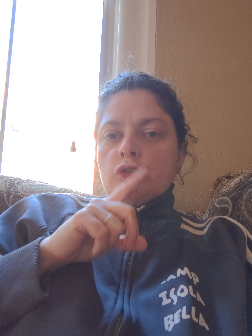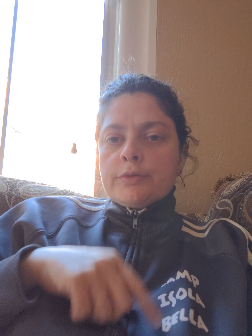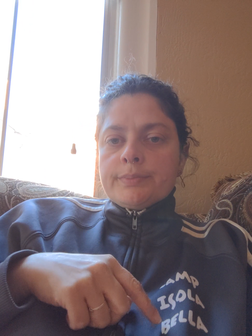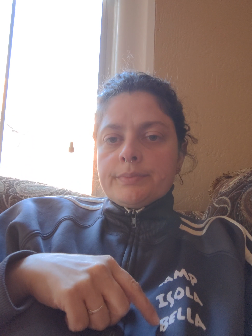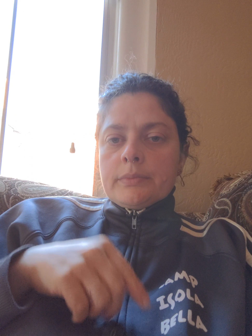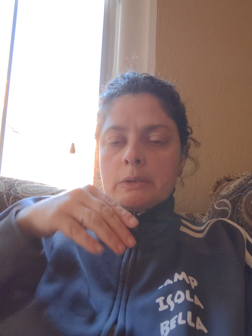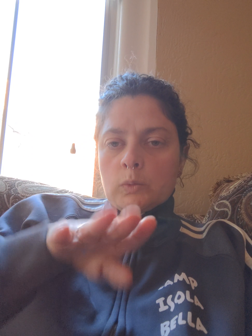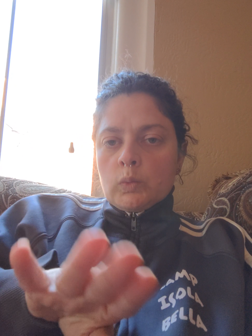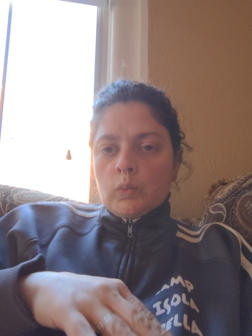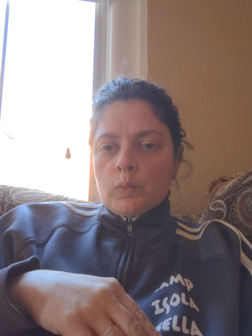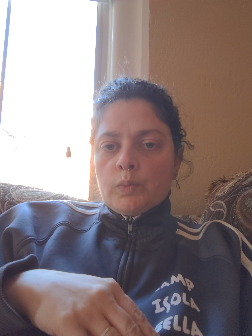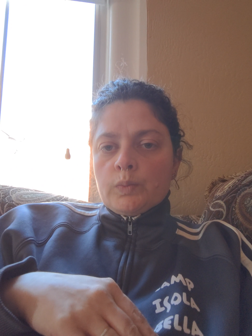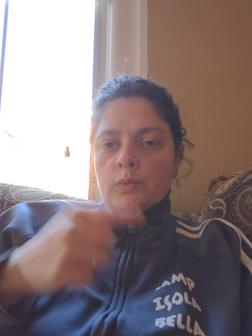into